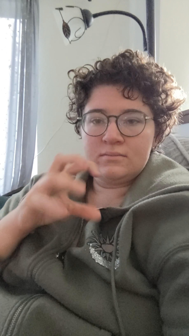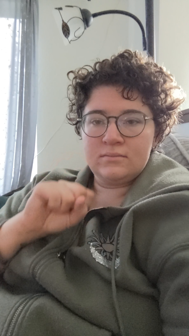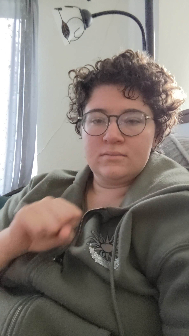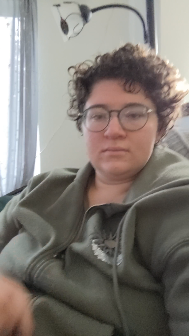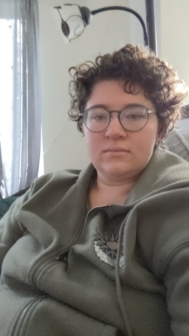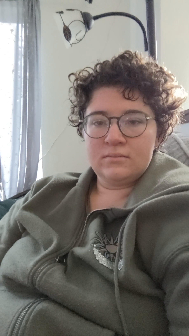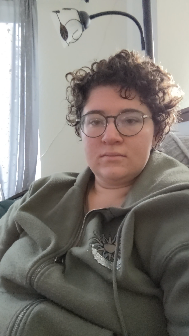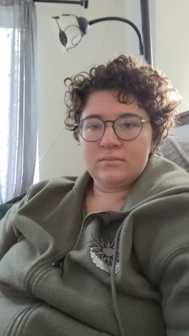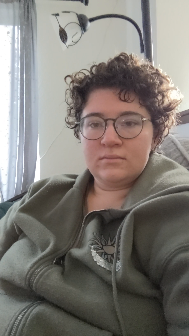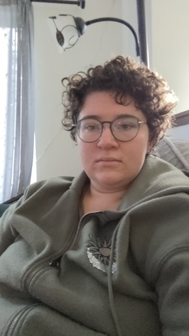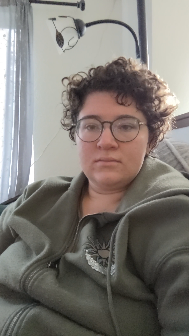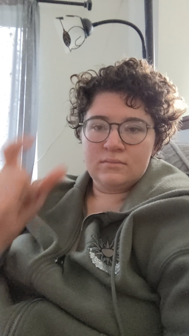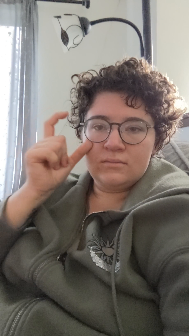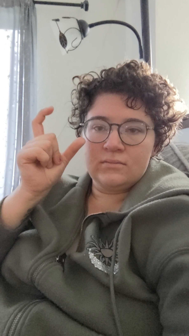glasses